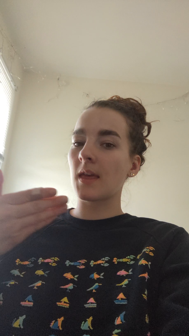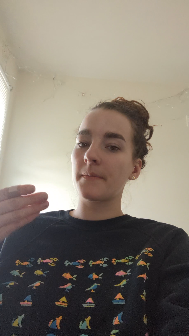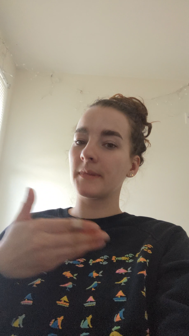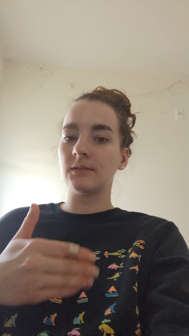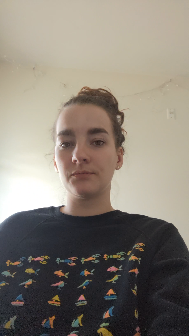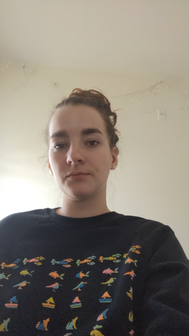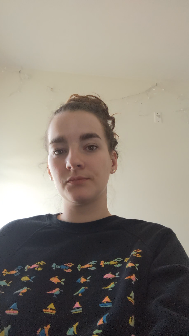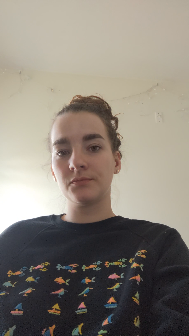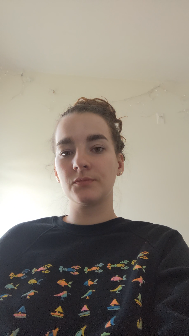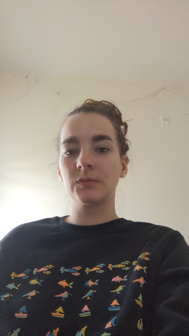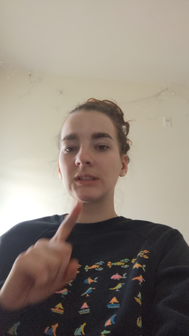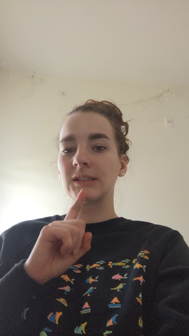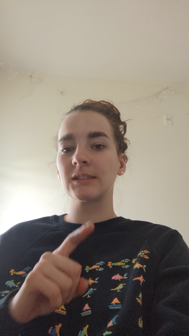is